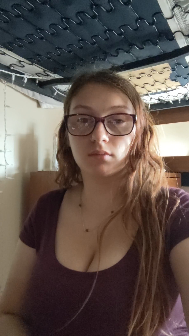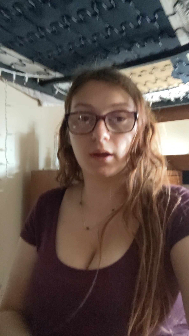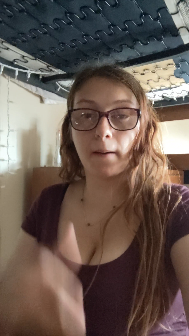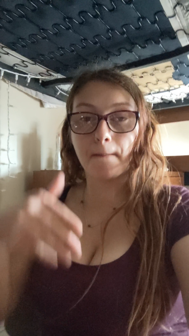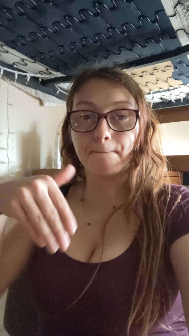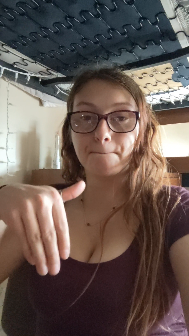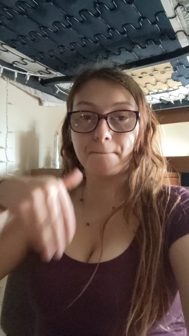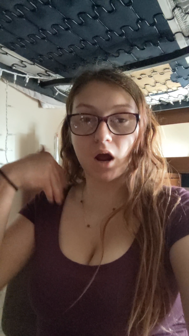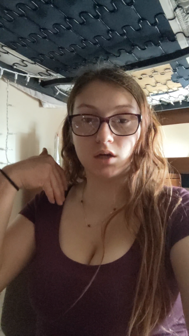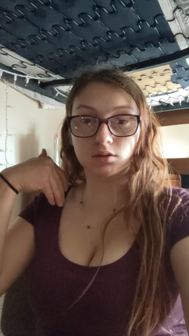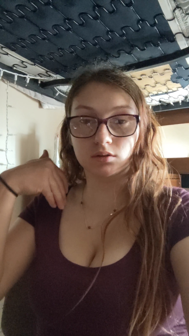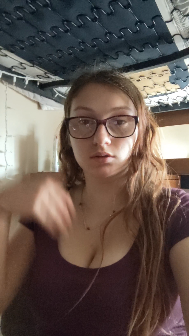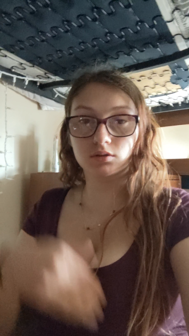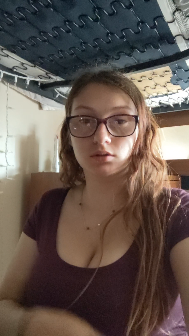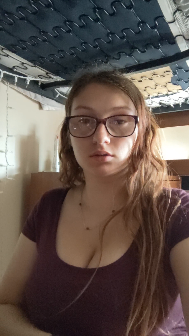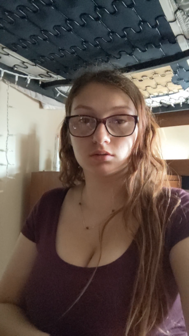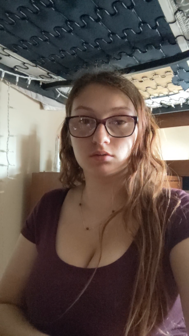pants